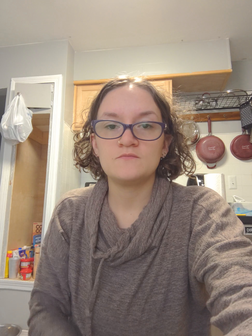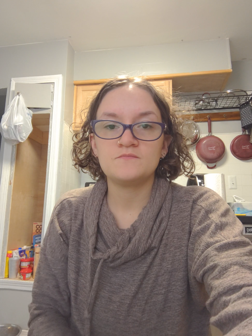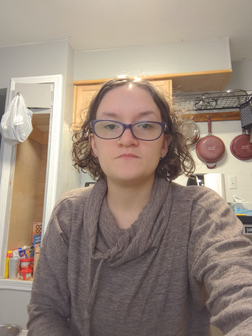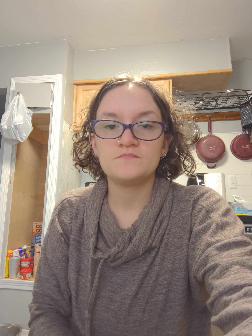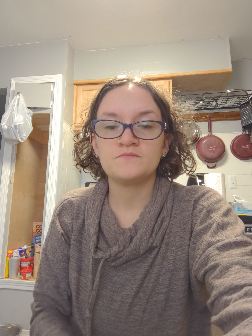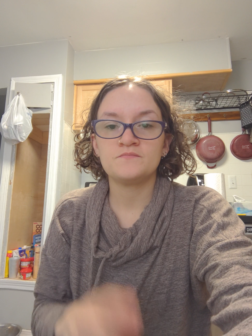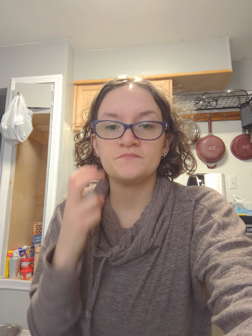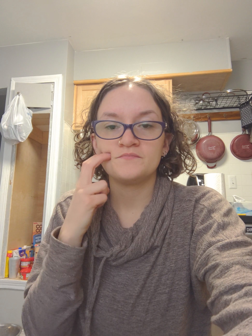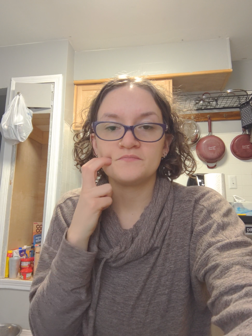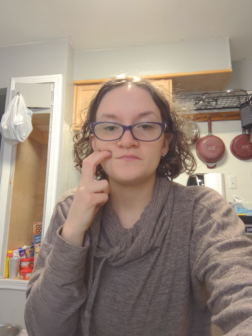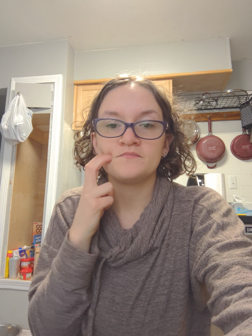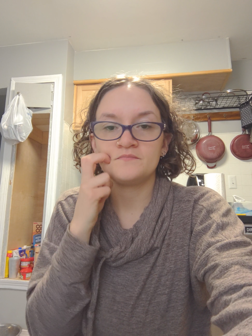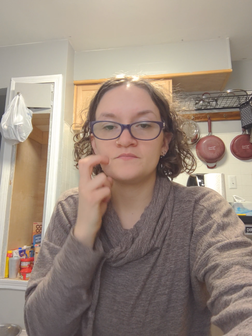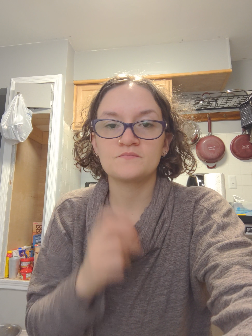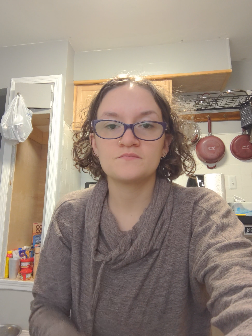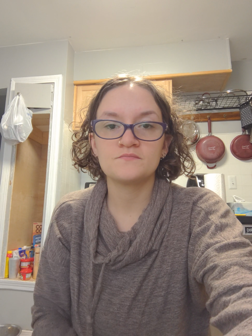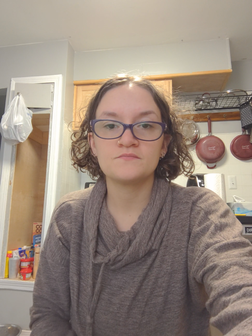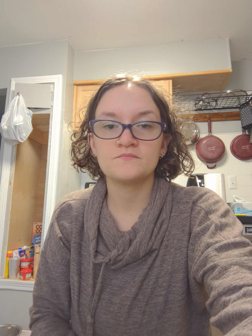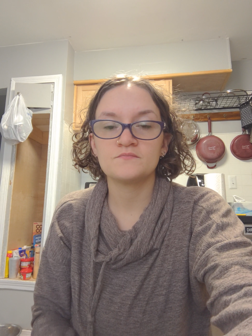gum